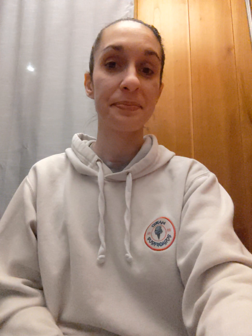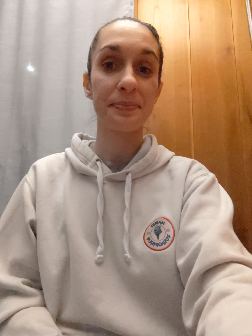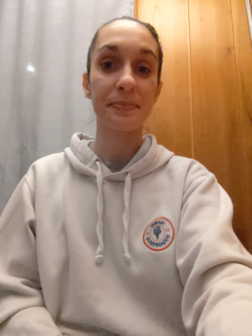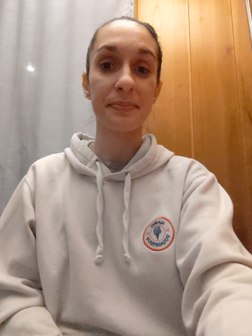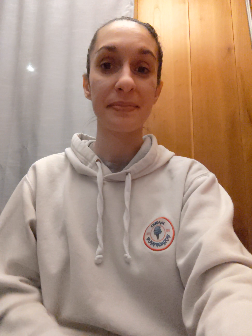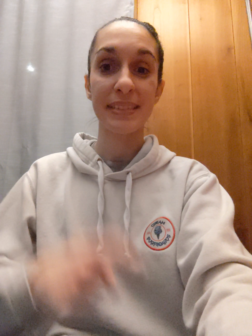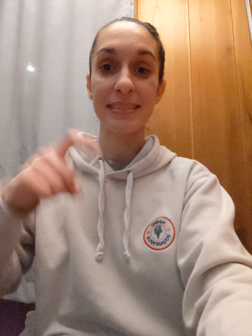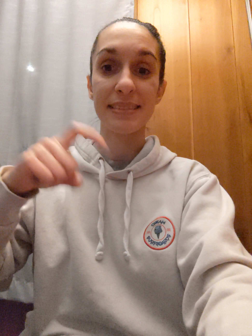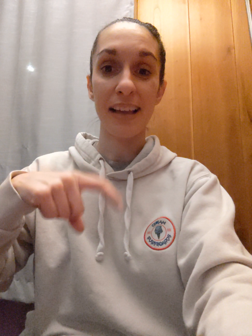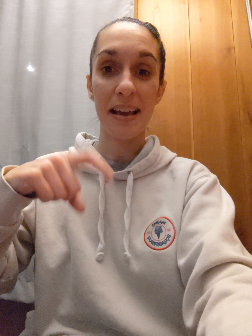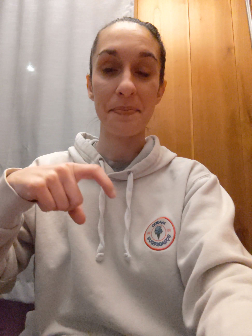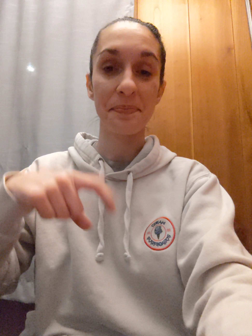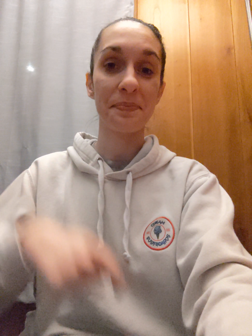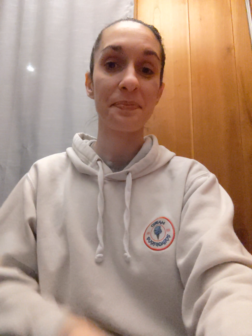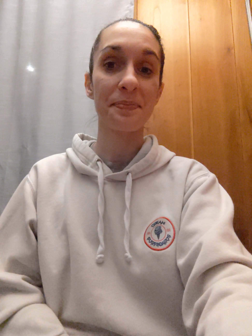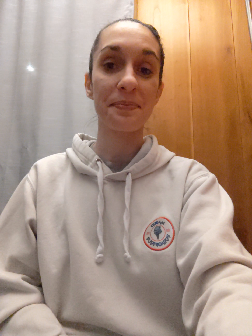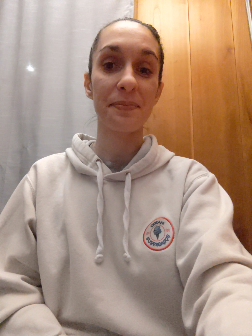time